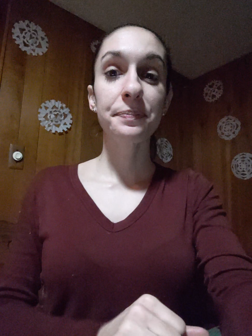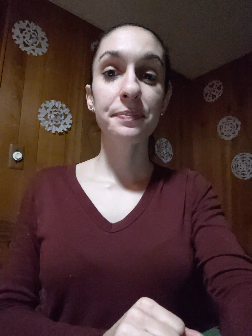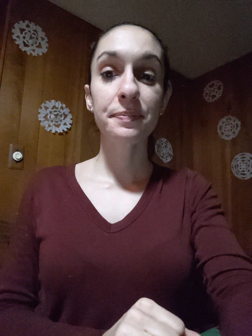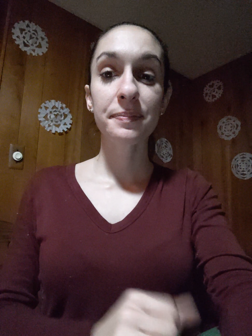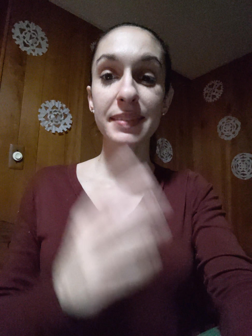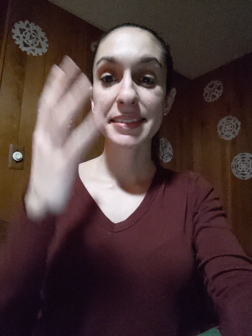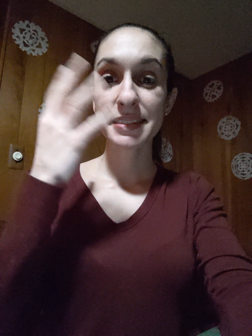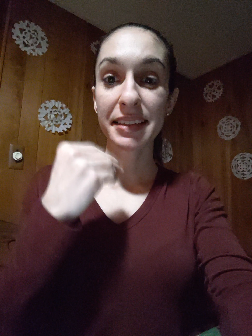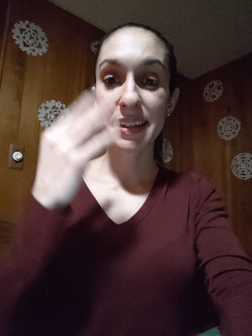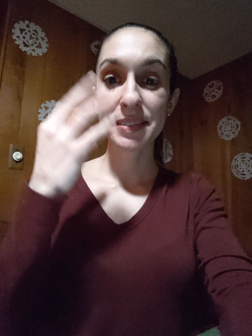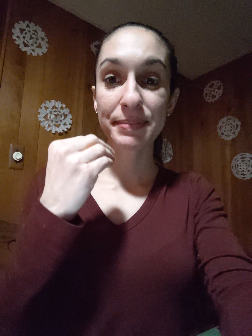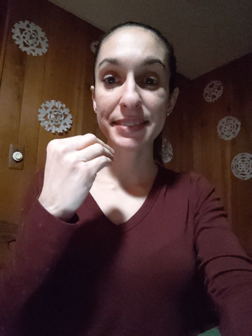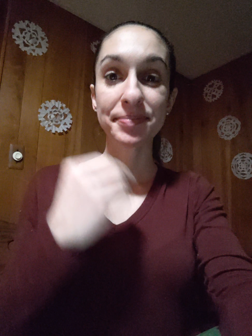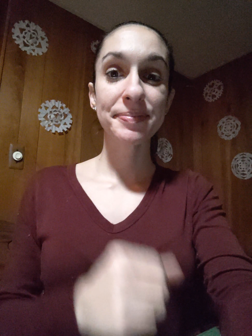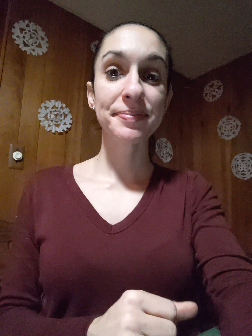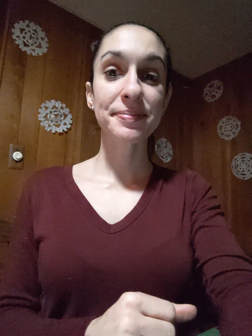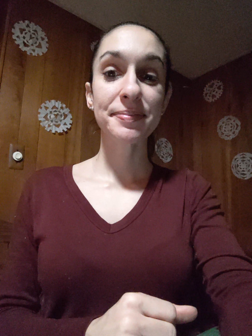sleepy